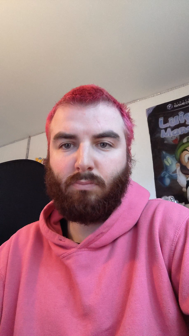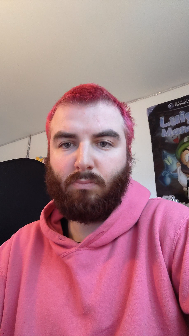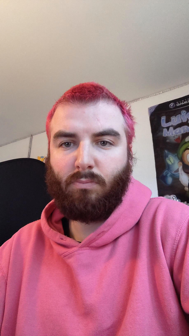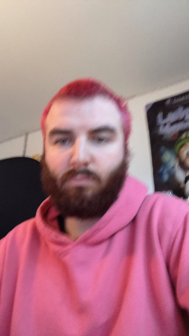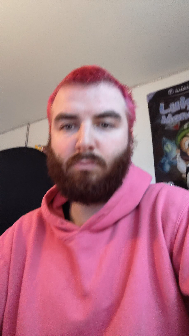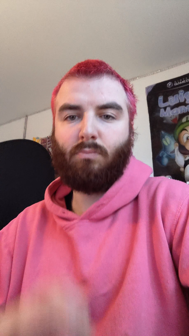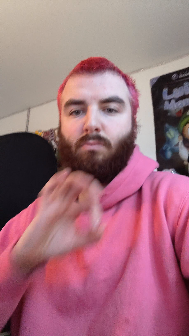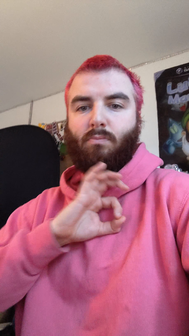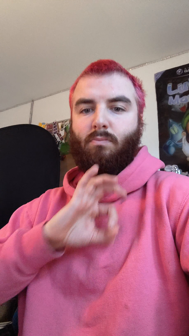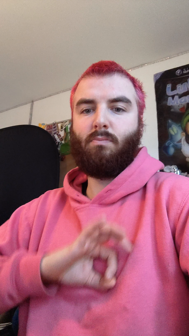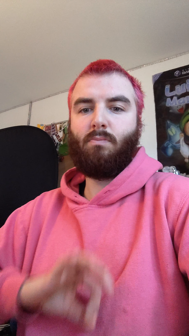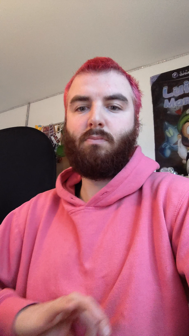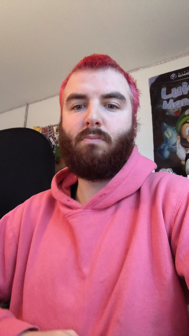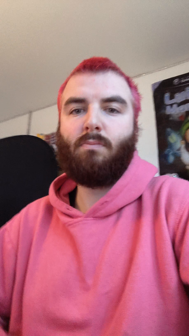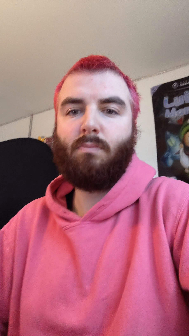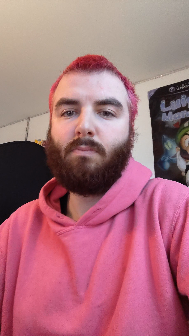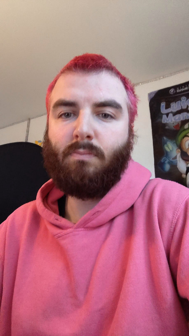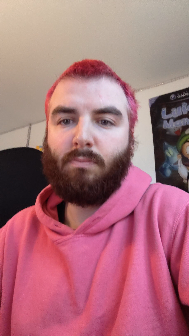button